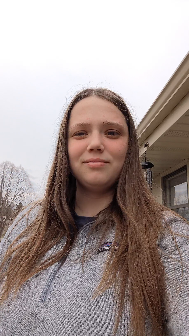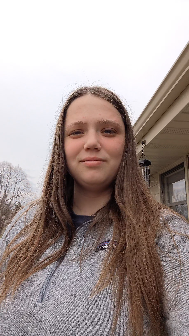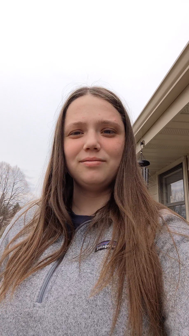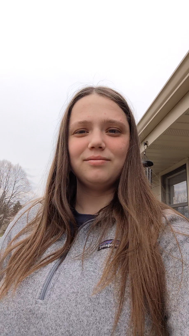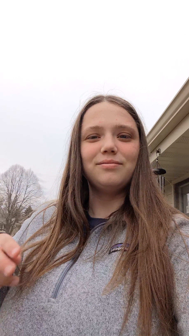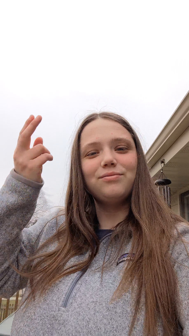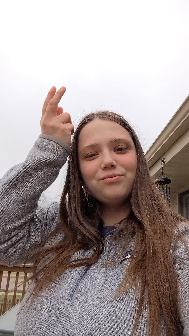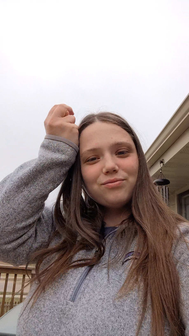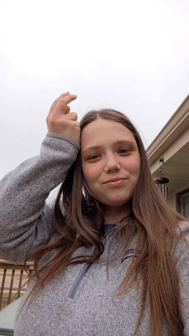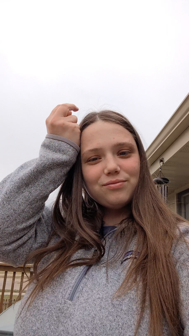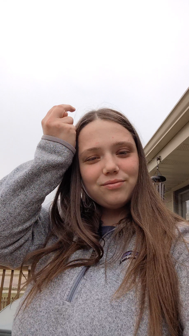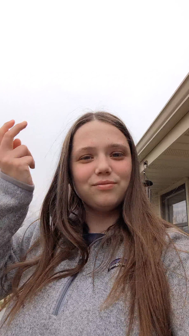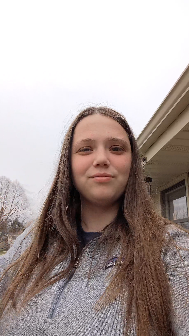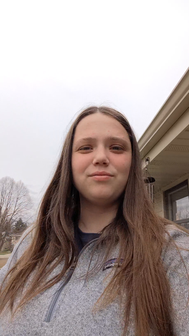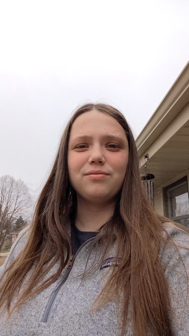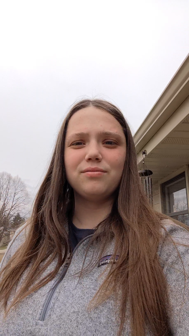rabbit